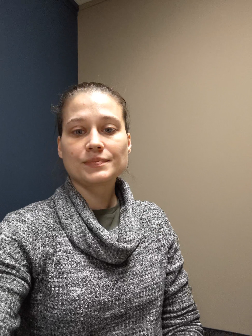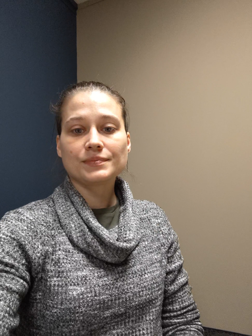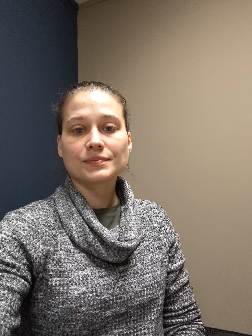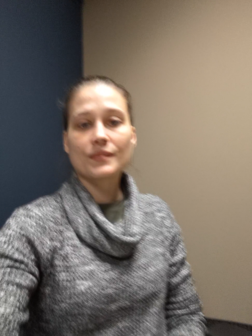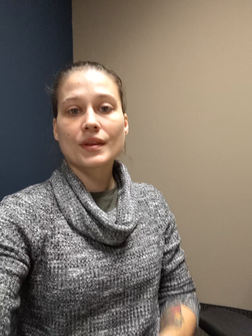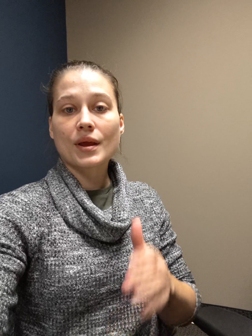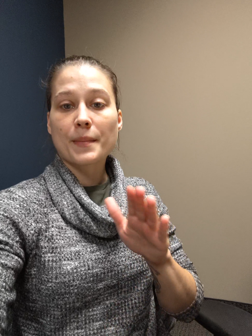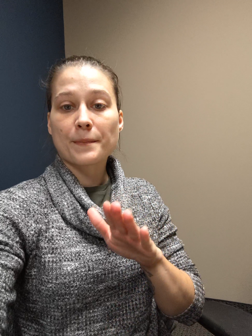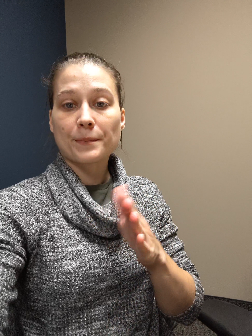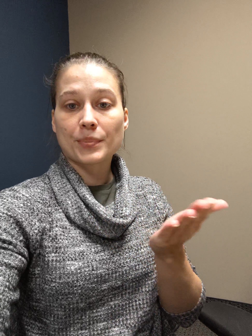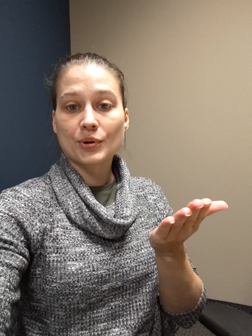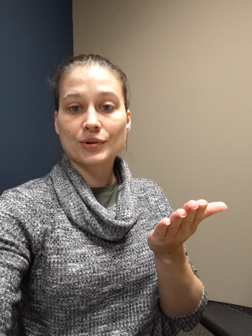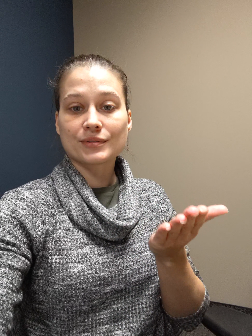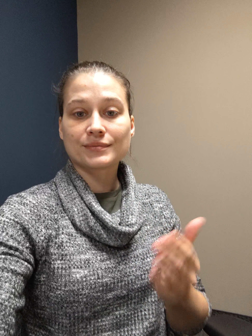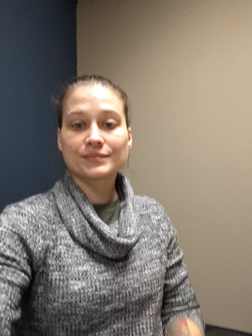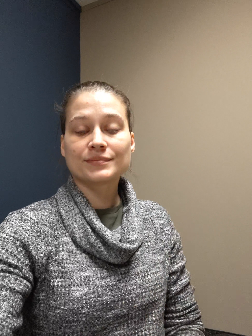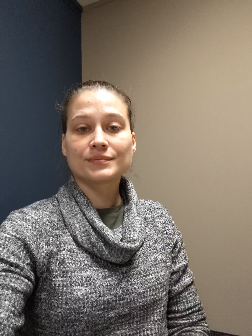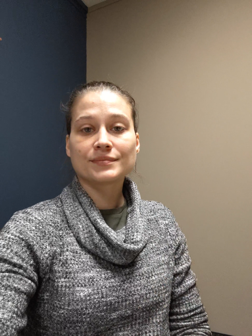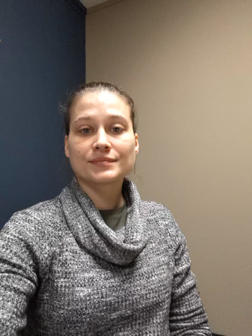book